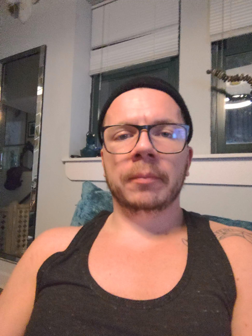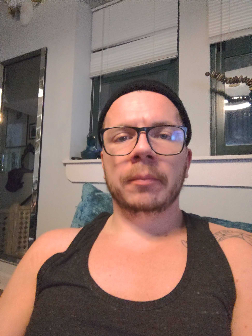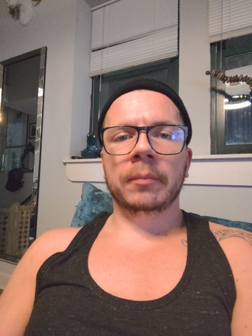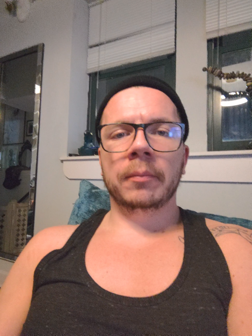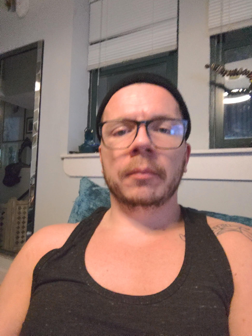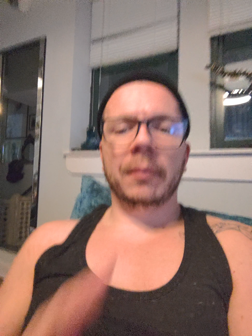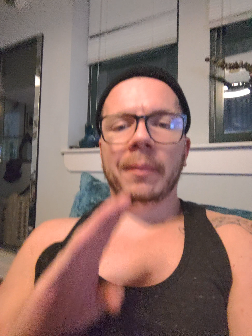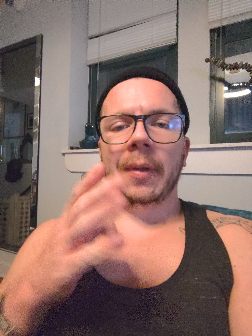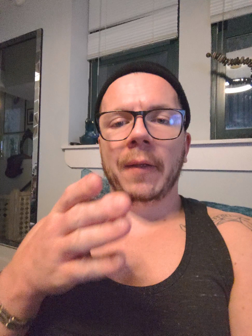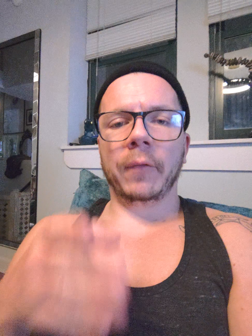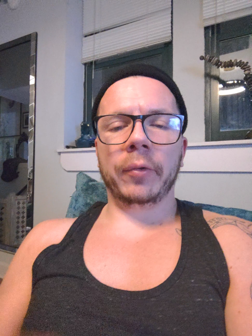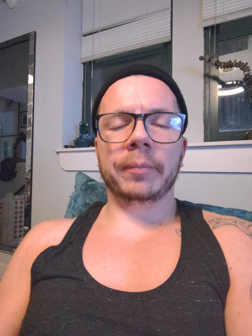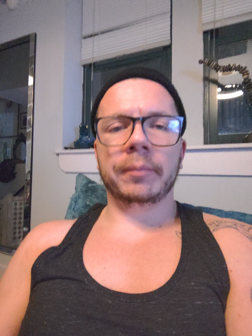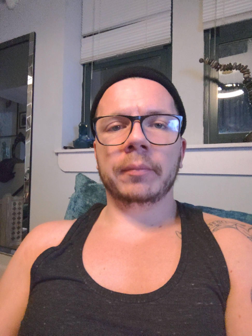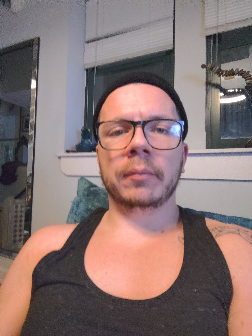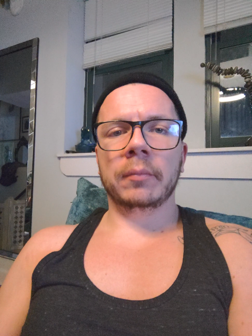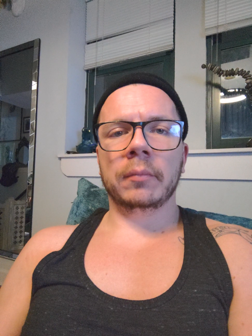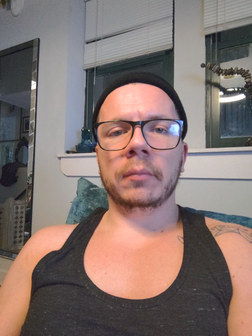after